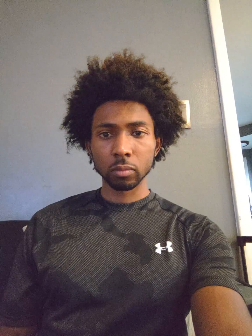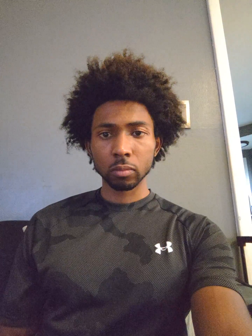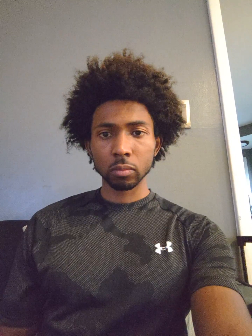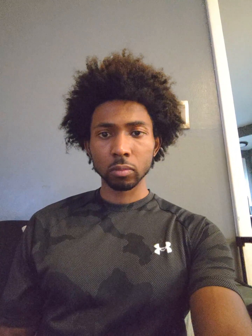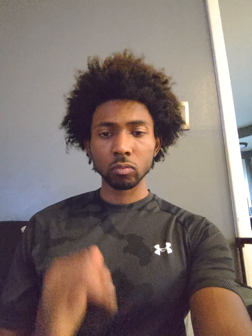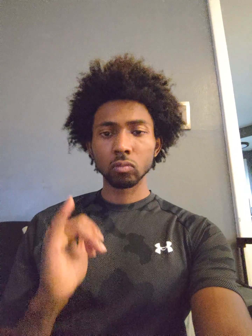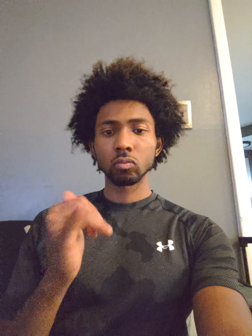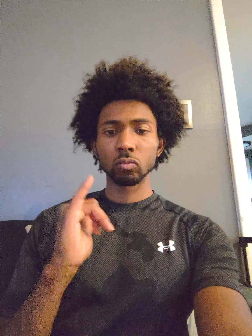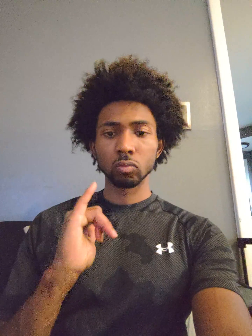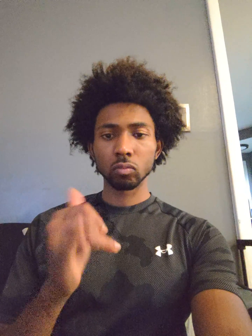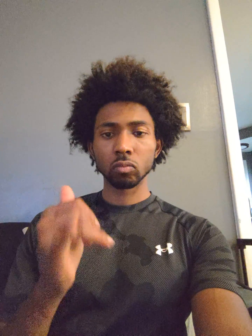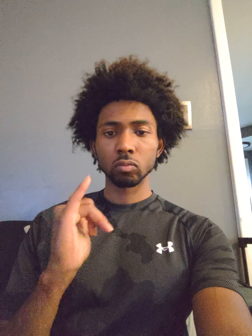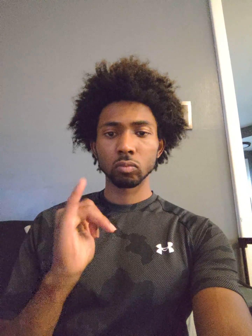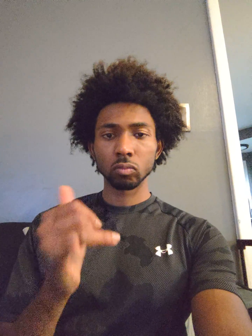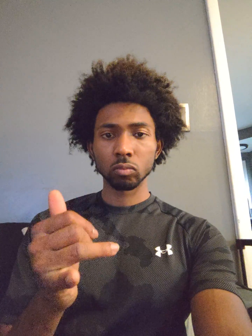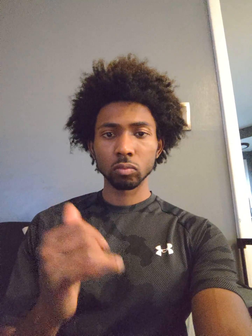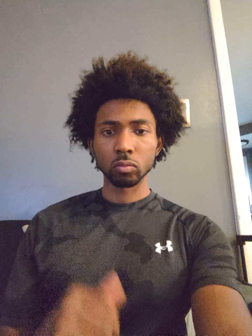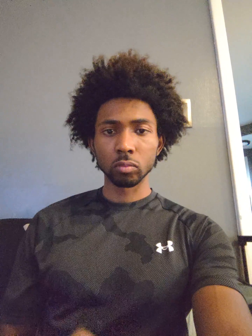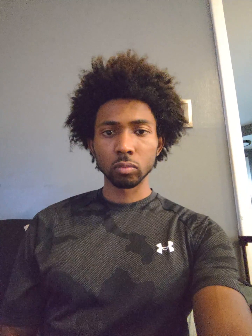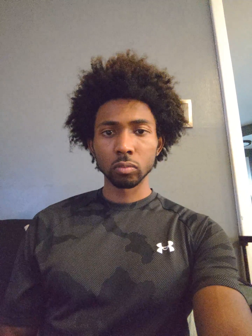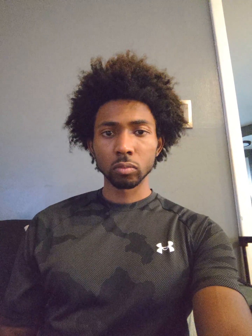rocking chair